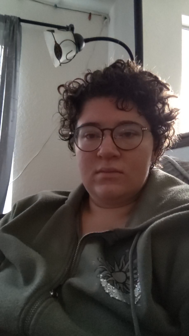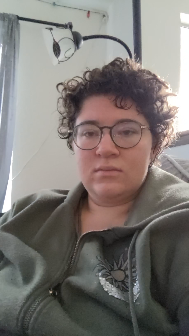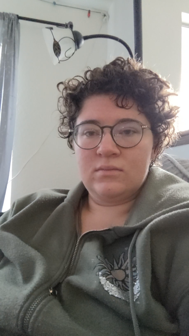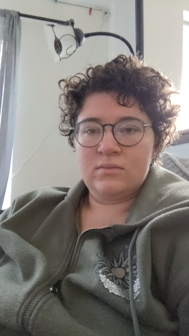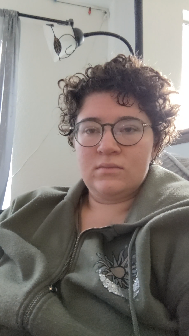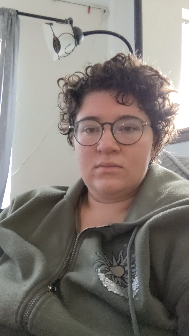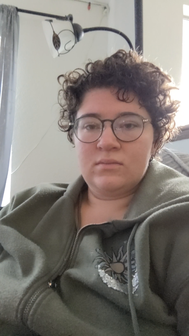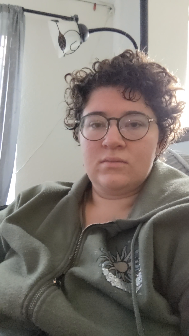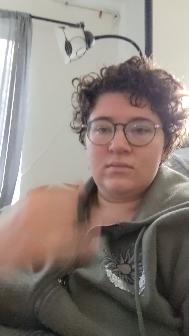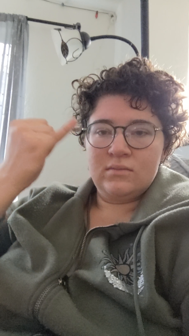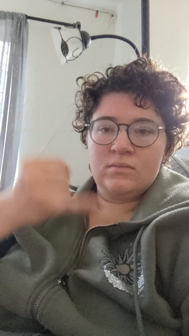last